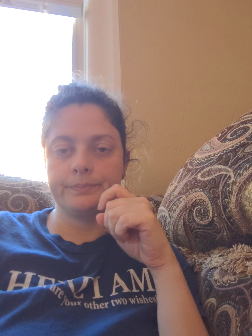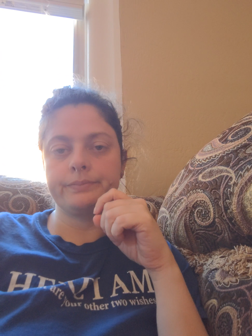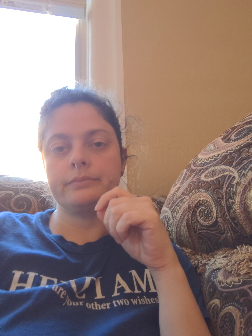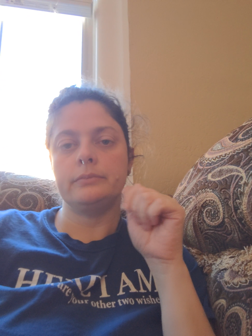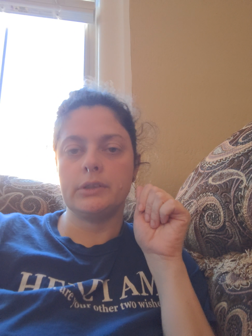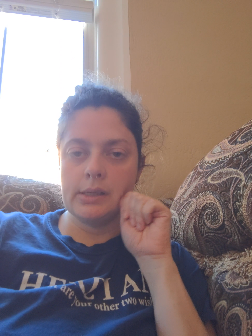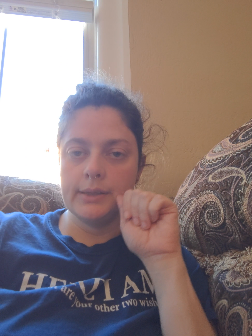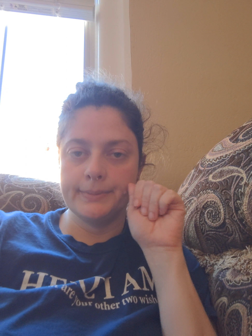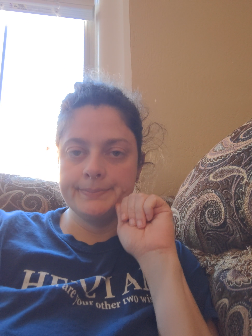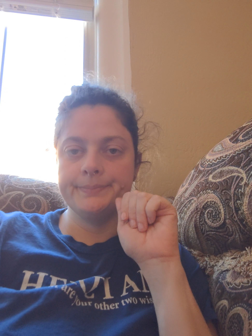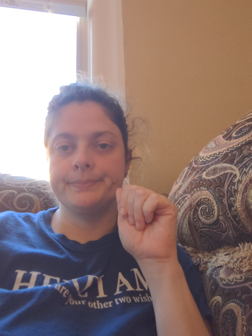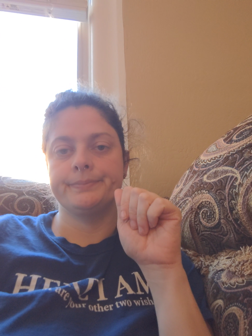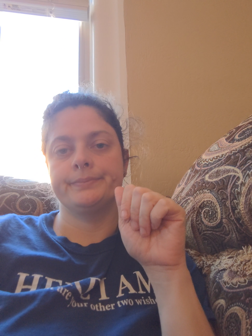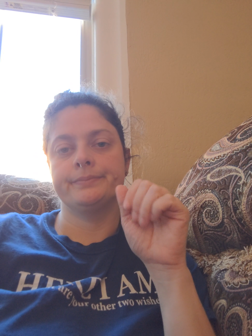aunt